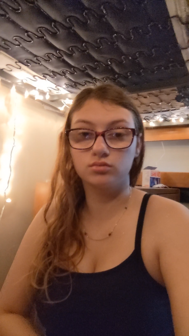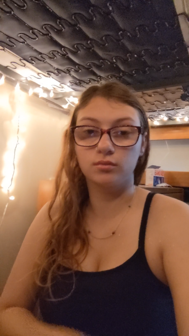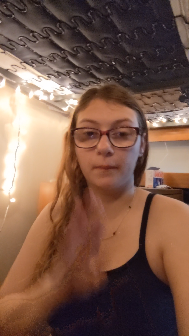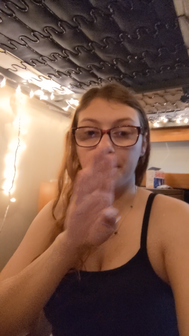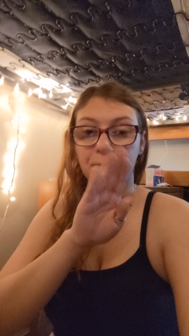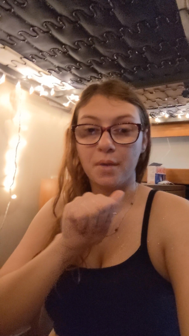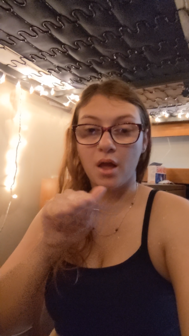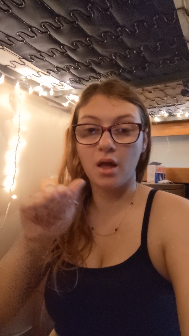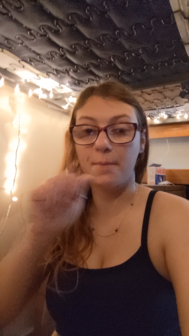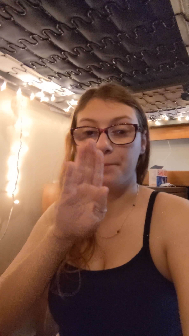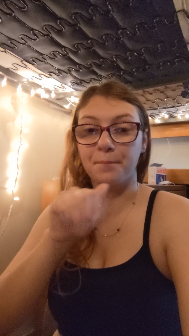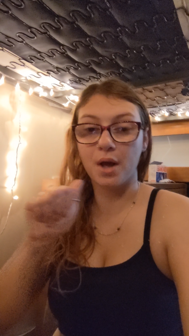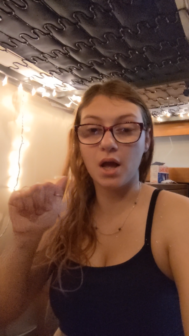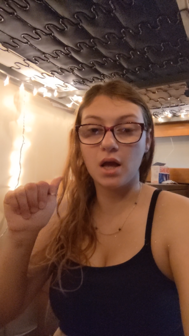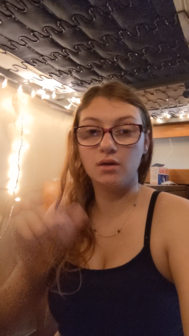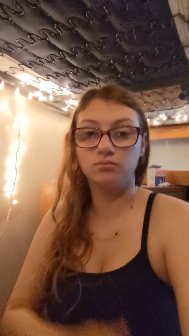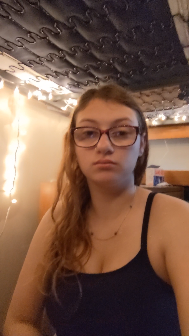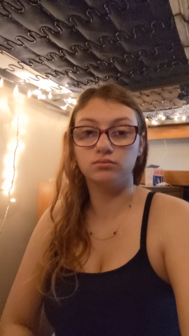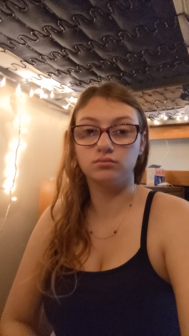baa baa